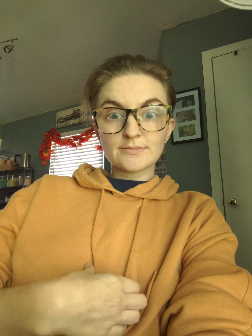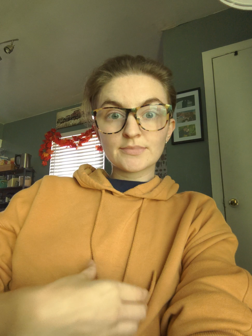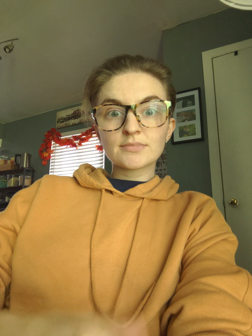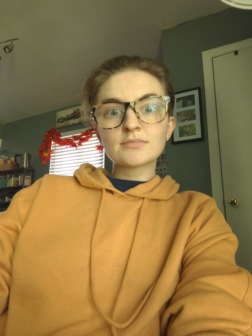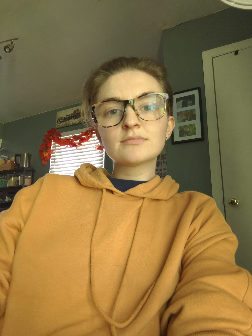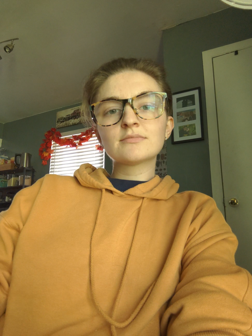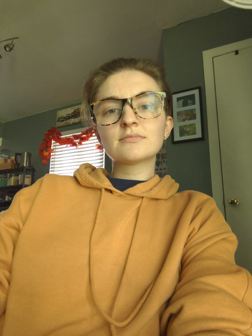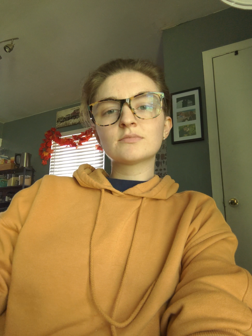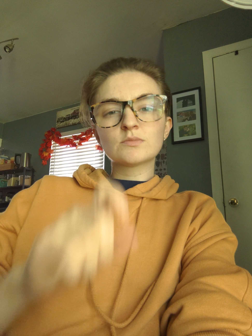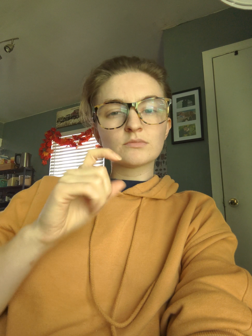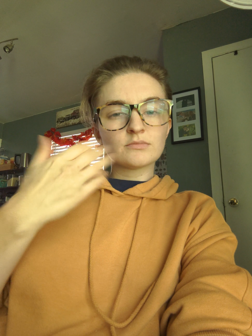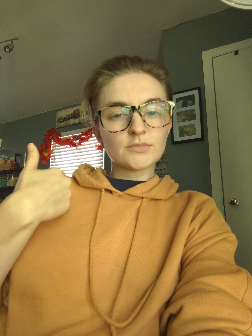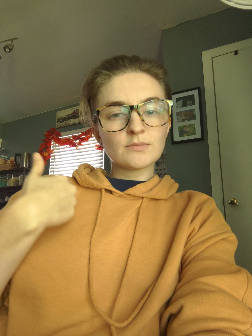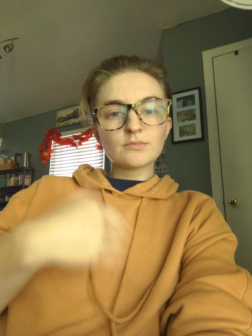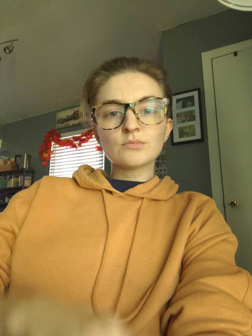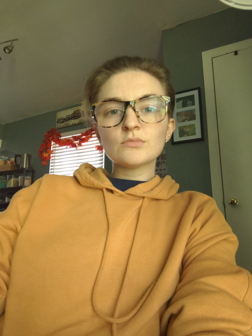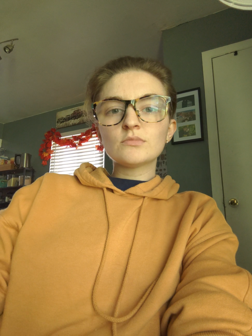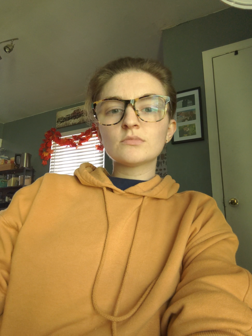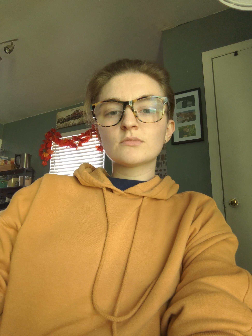shoulder